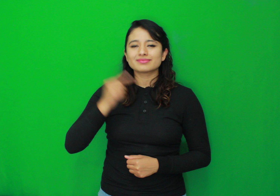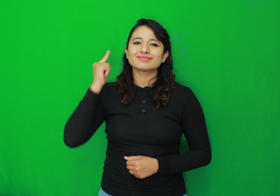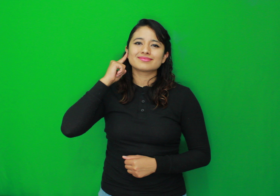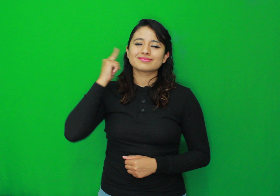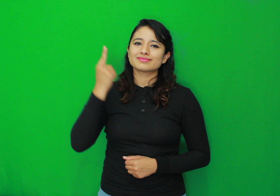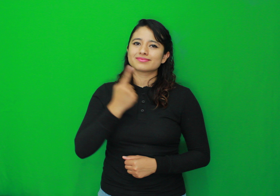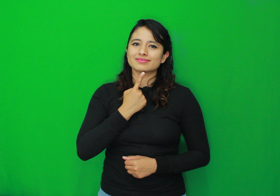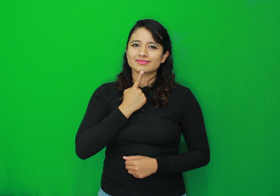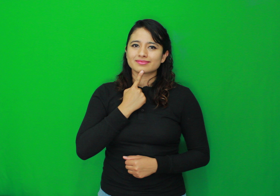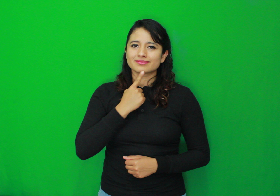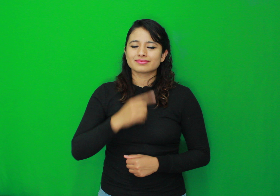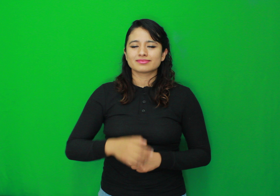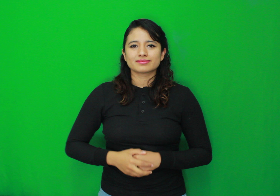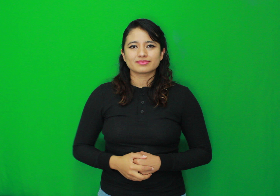sordo